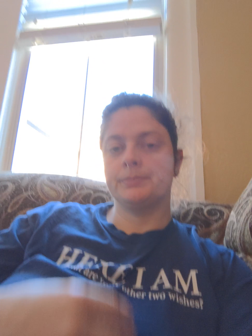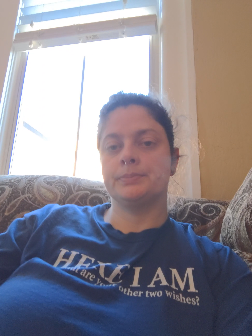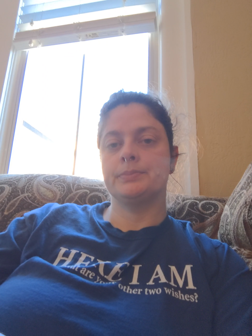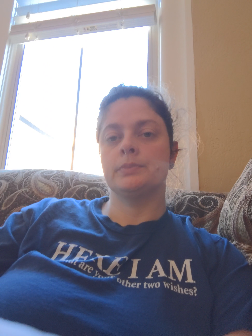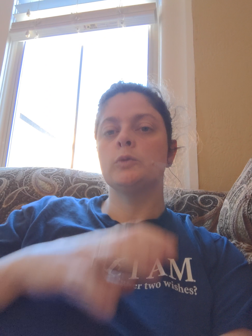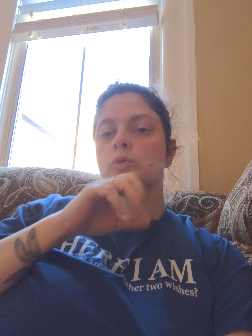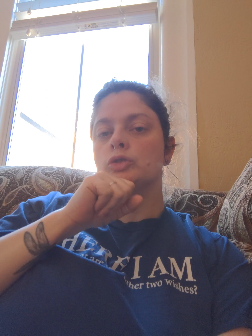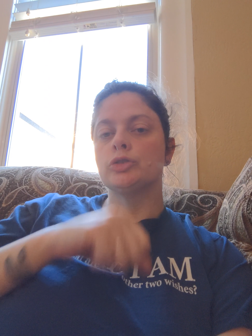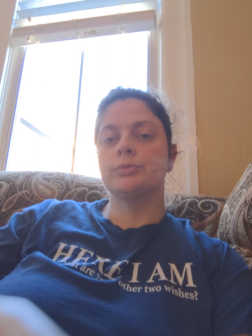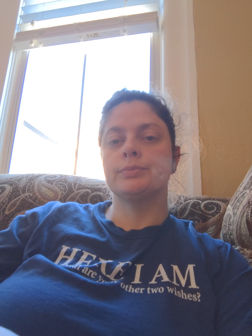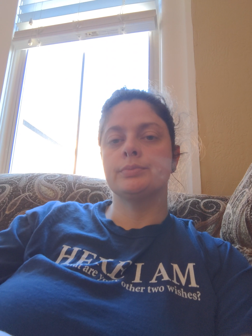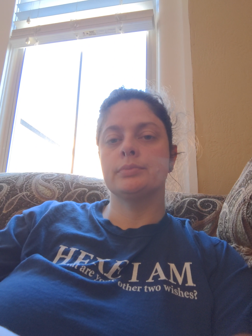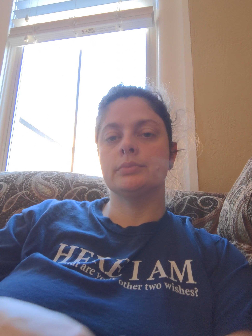orange